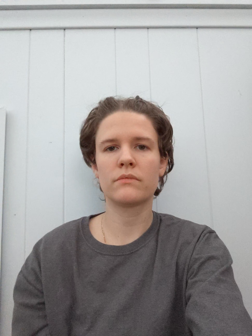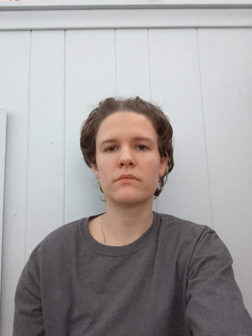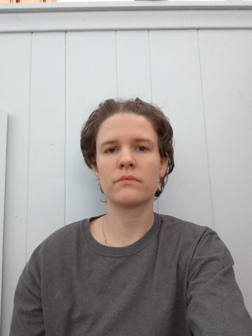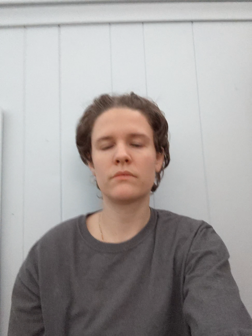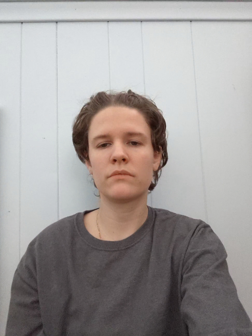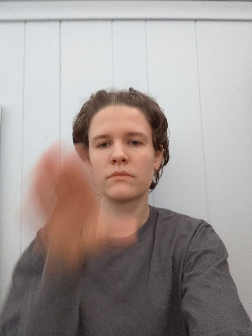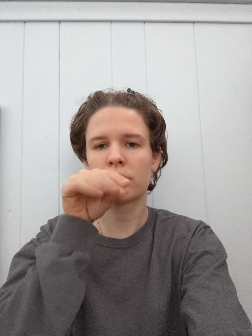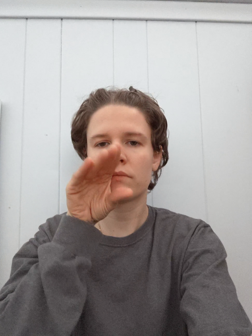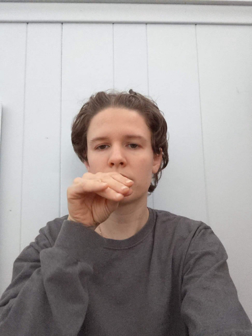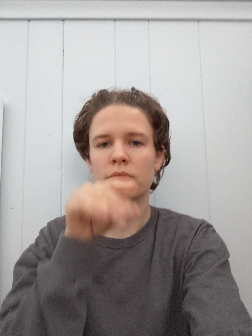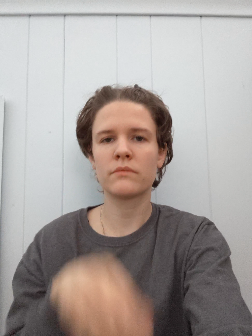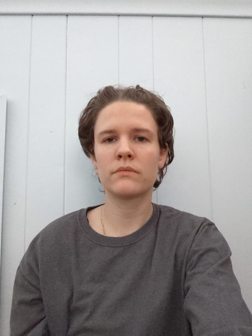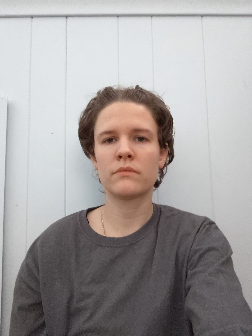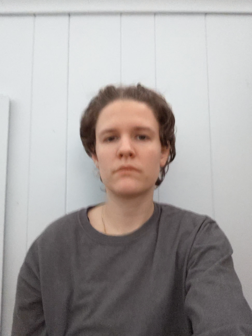goose